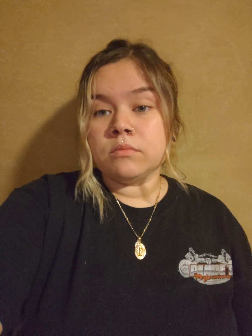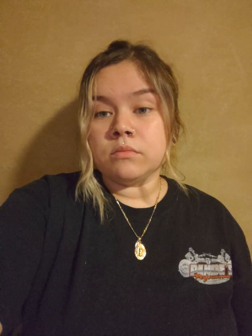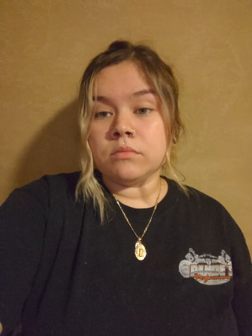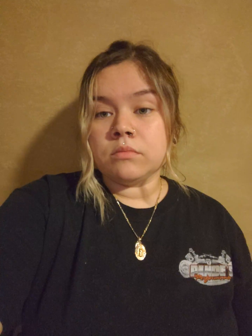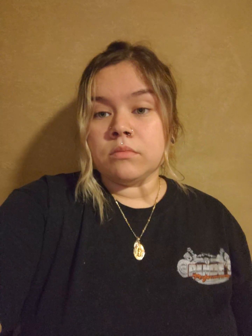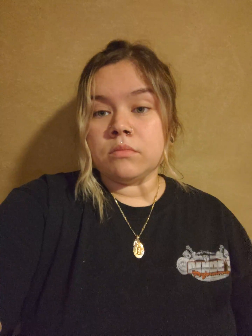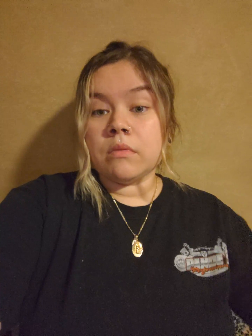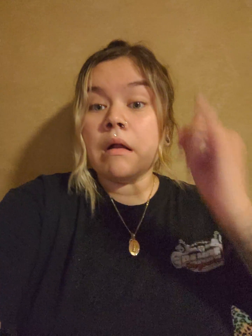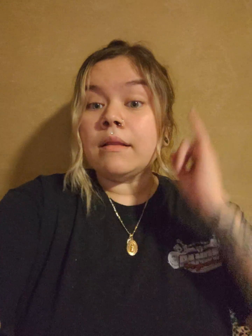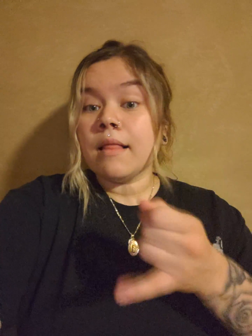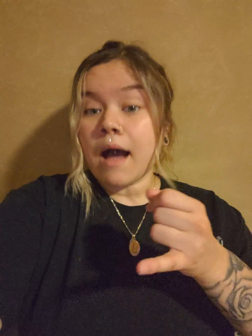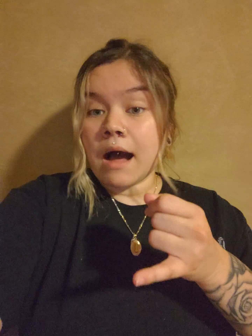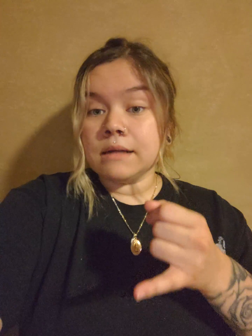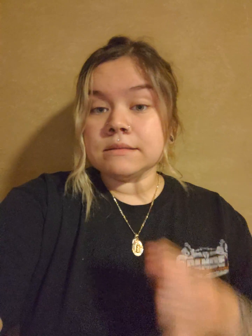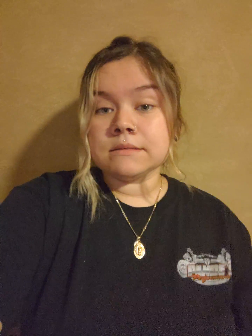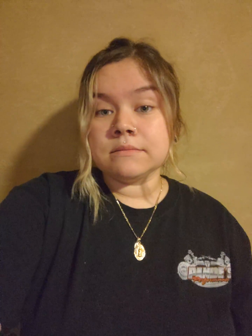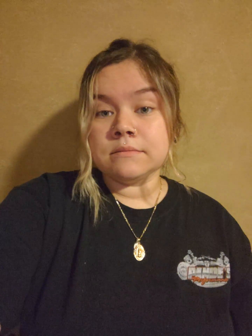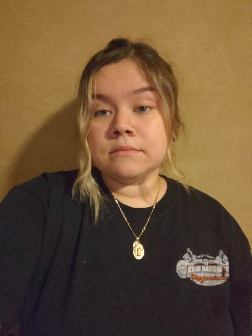last